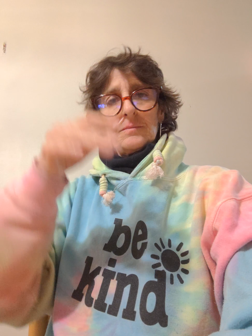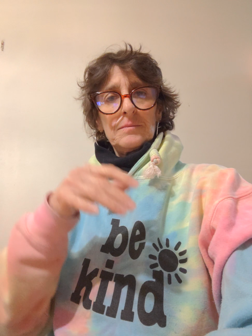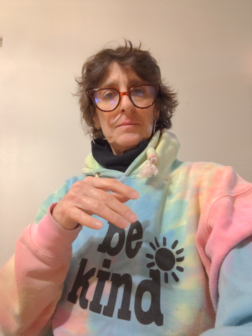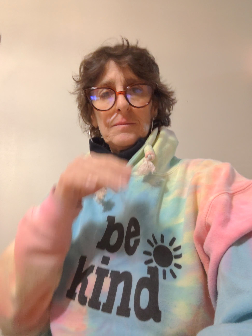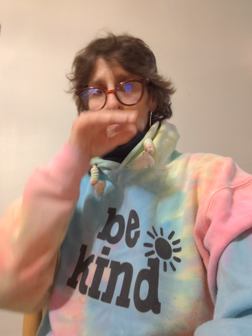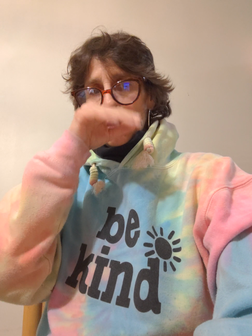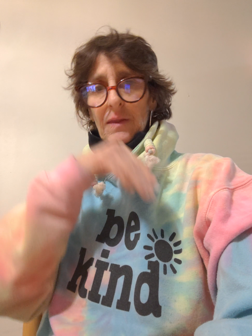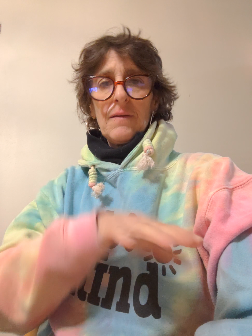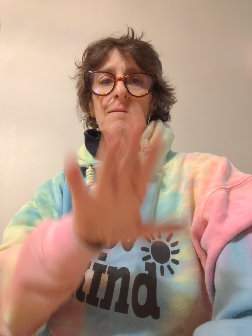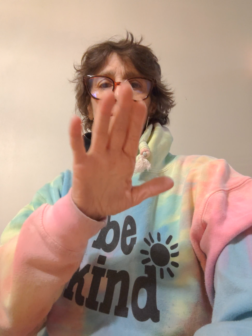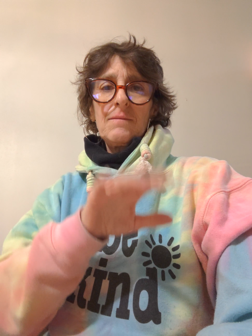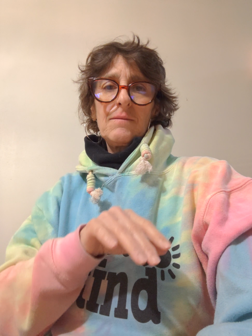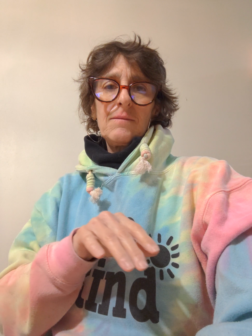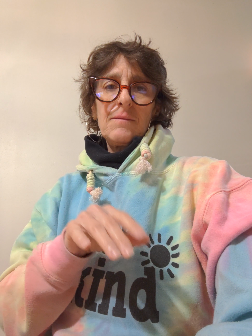elephant